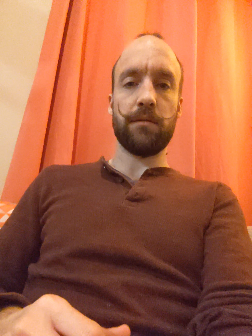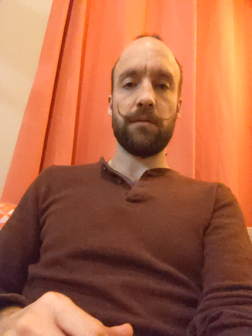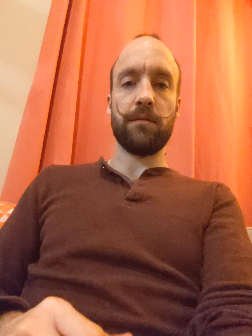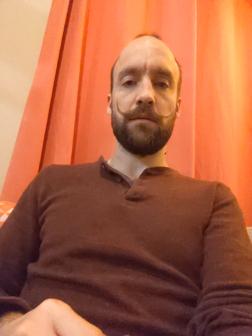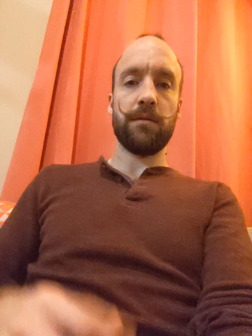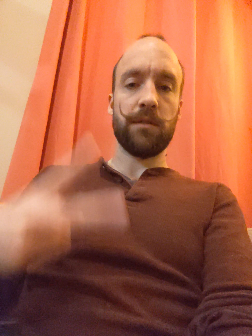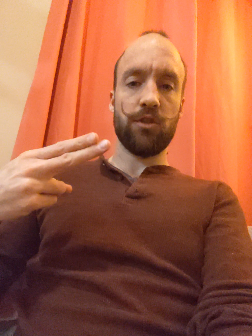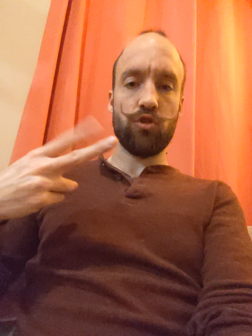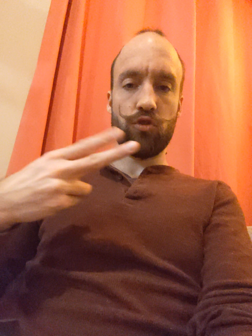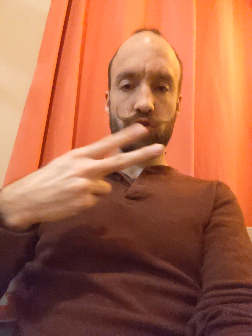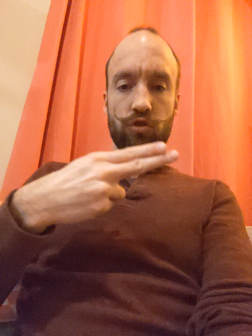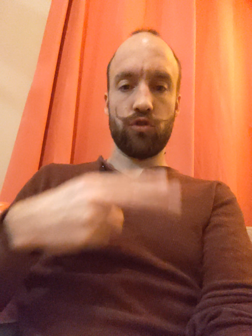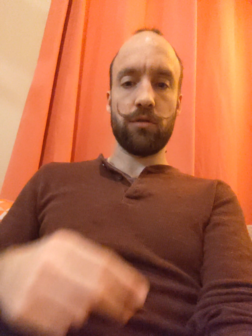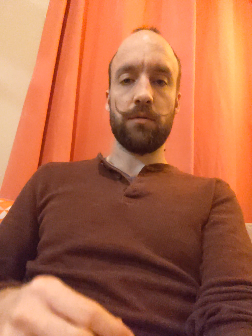scissors